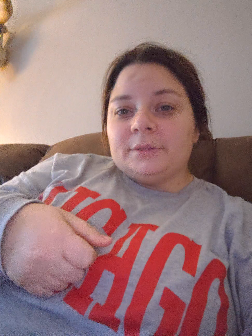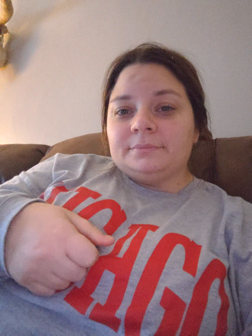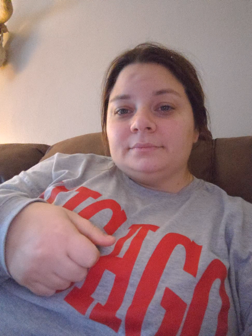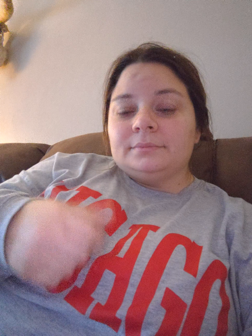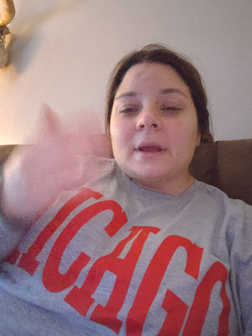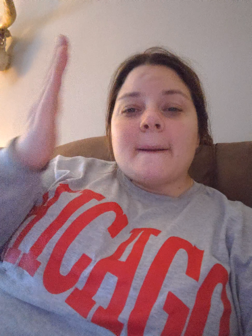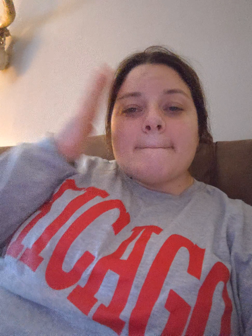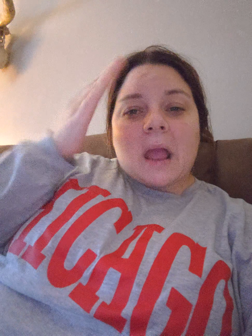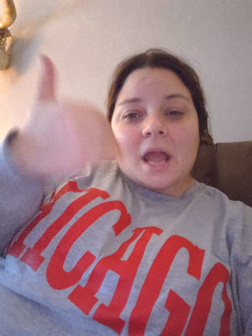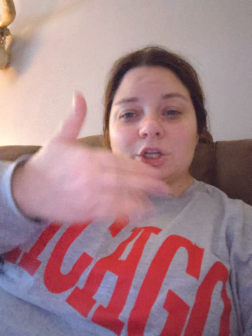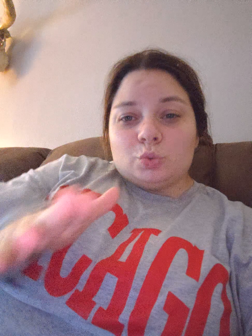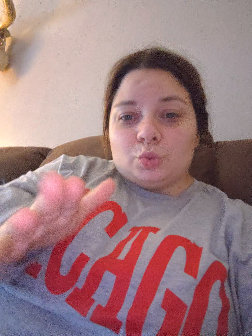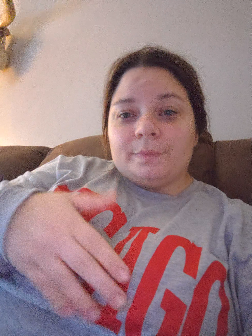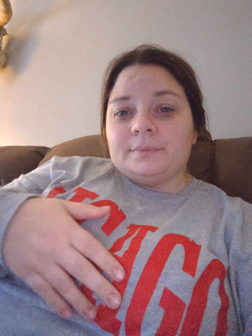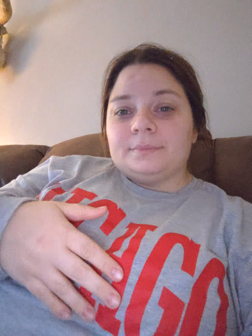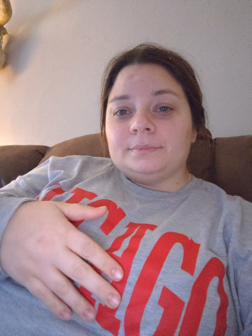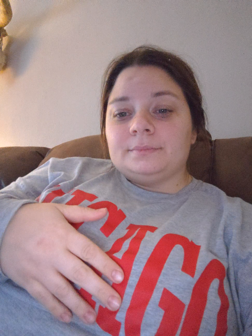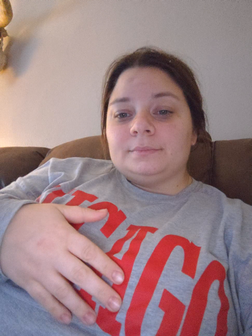bedroom